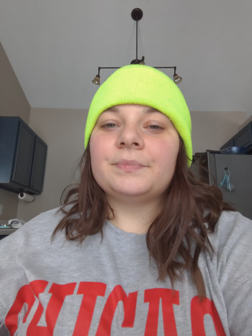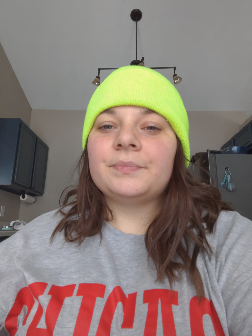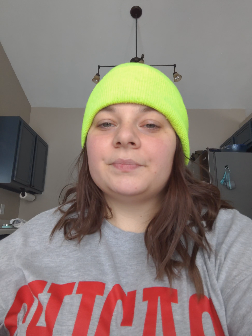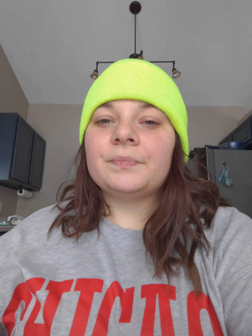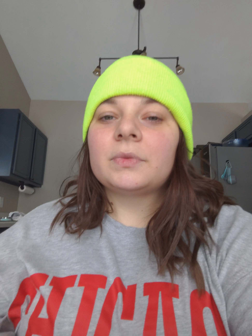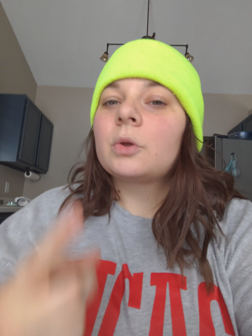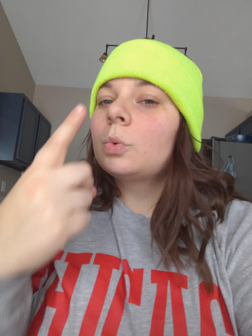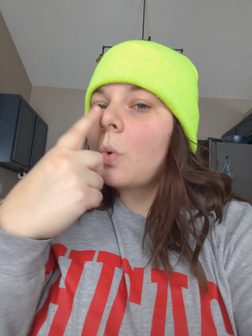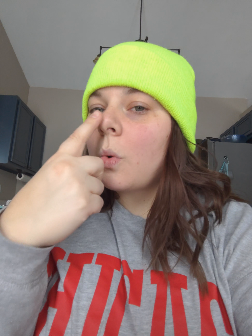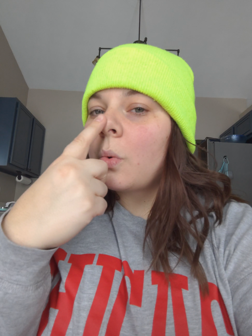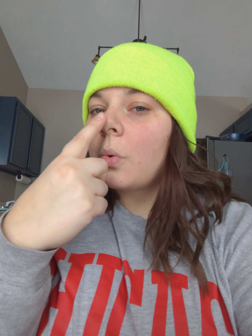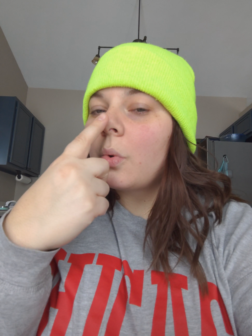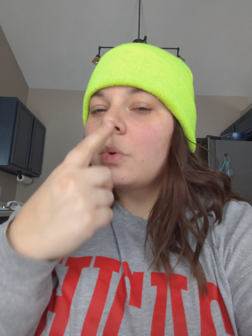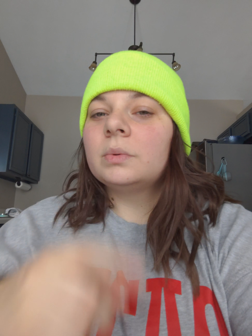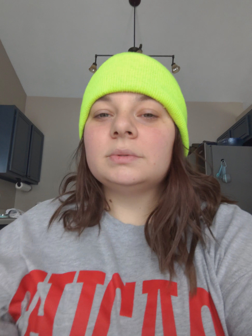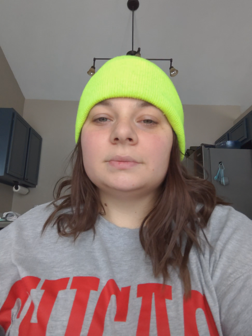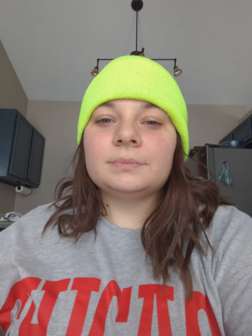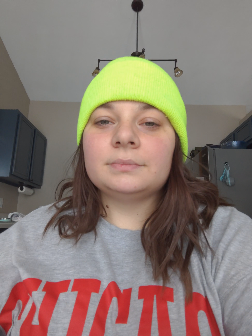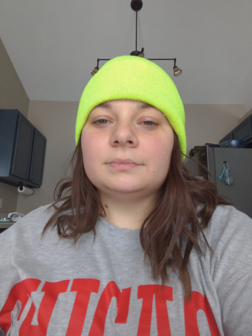nose